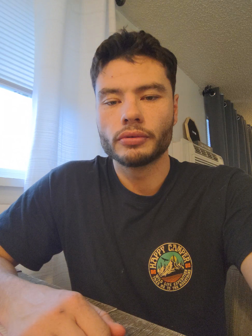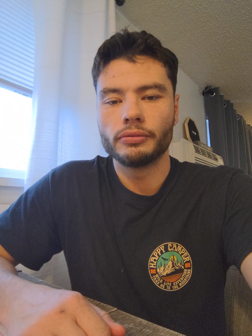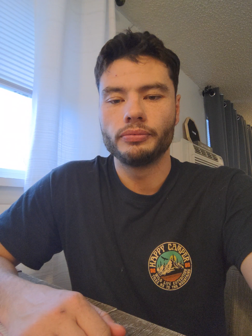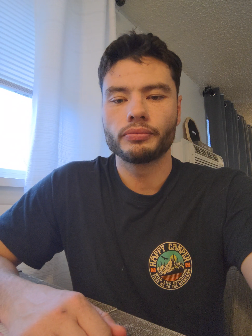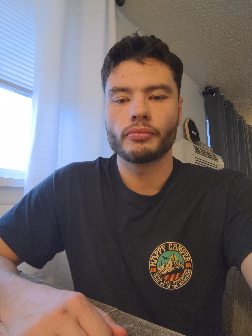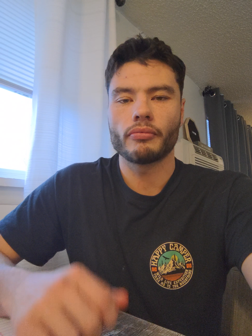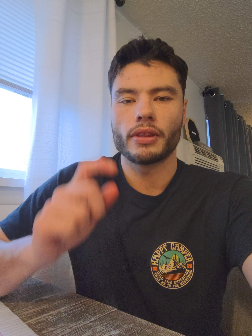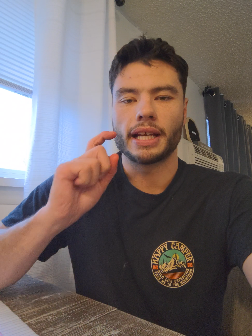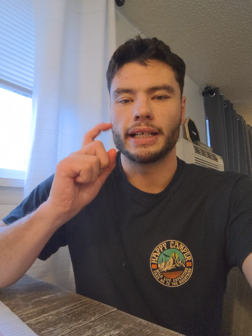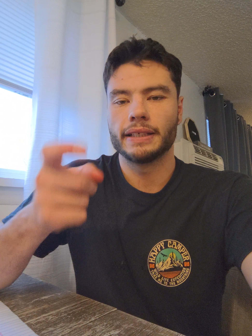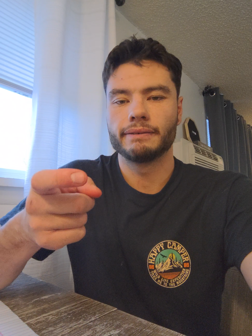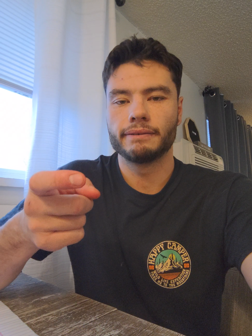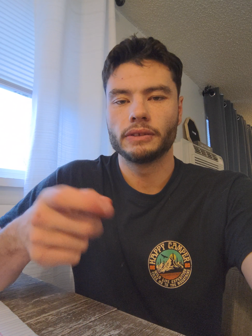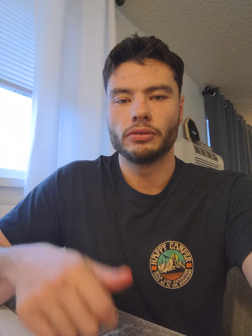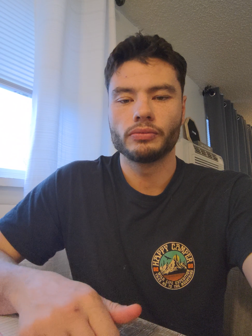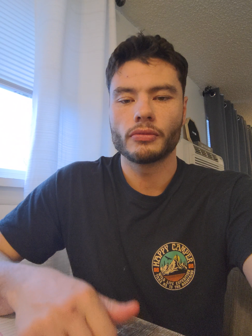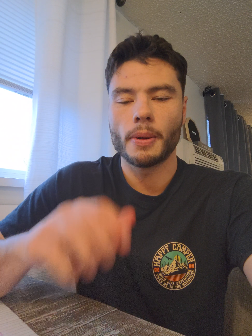gift